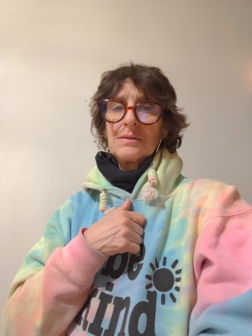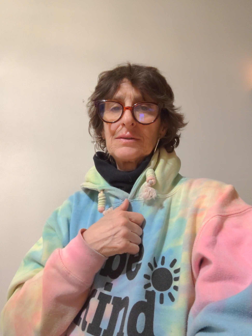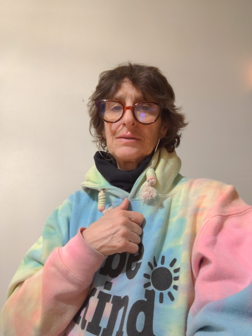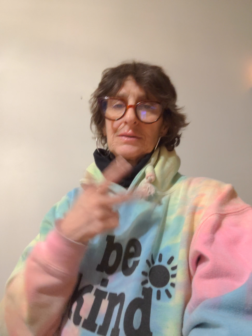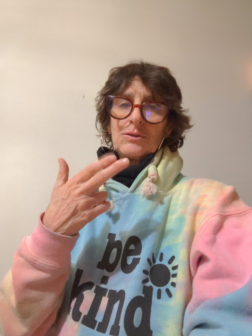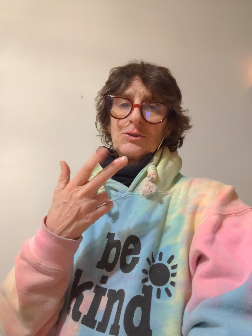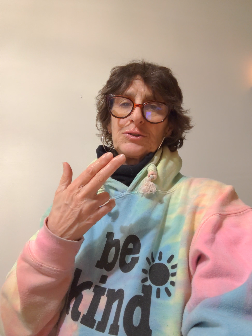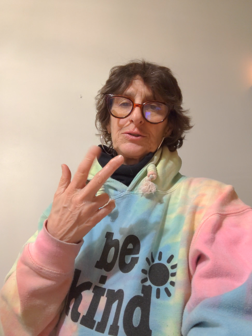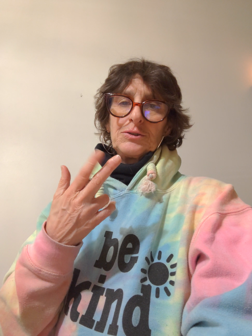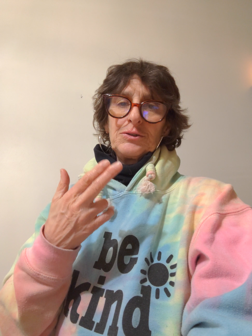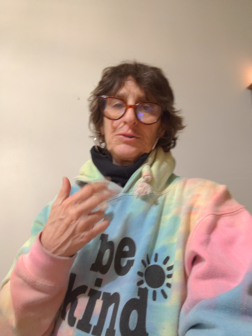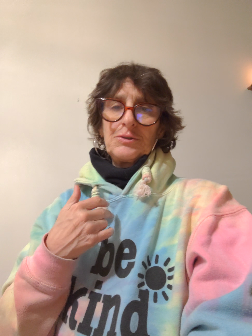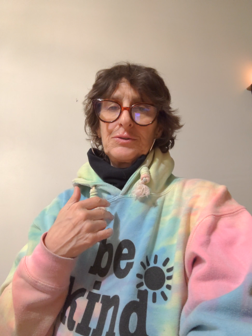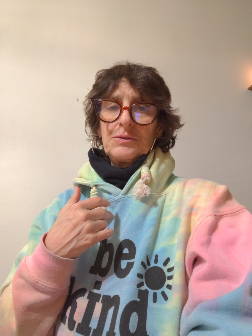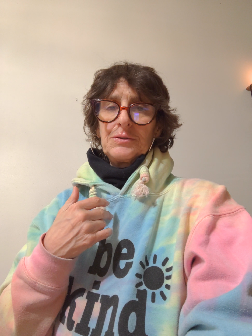scissors